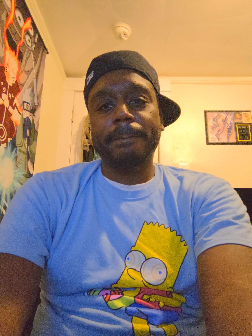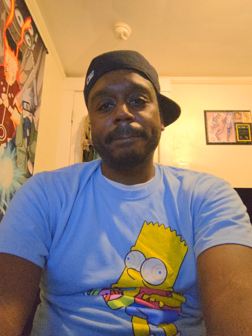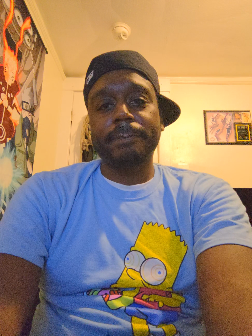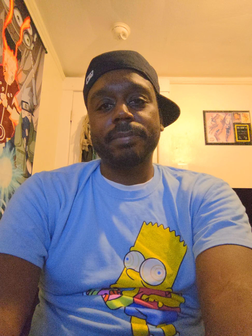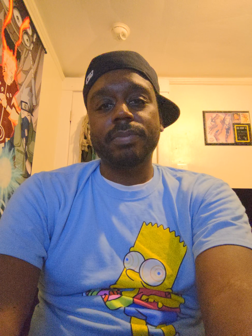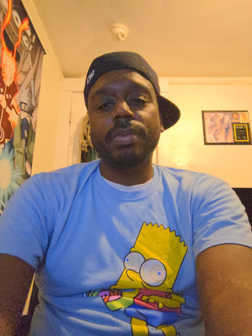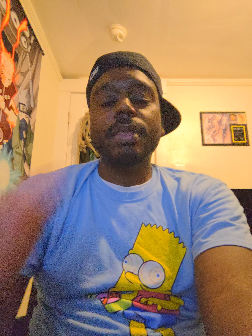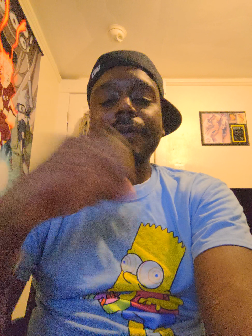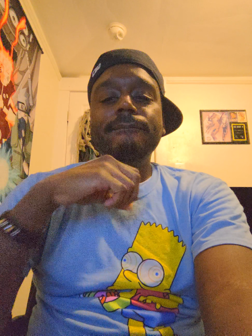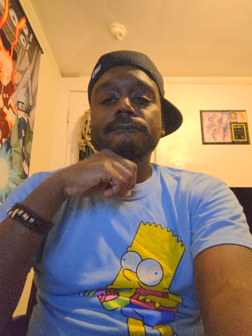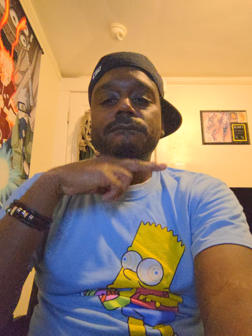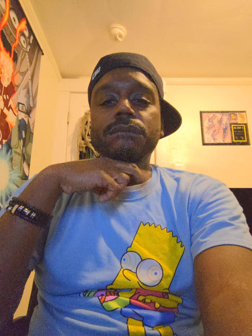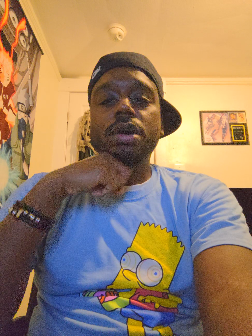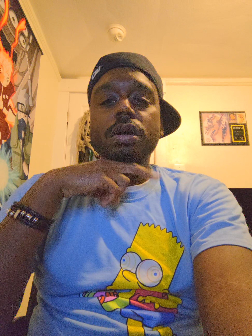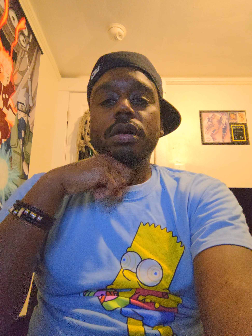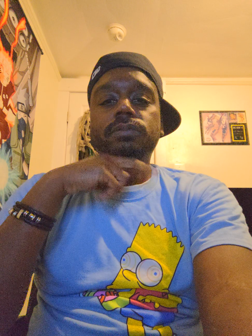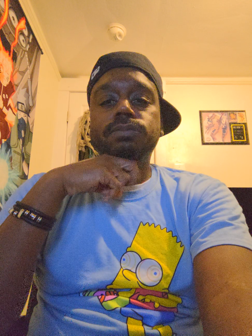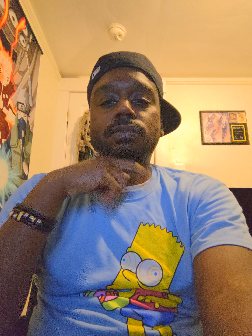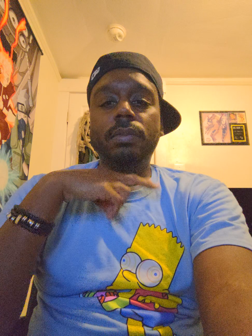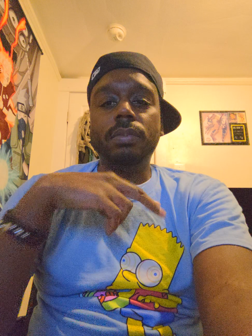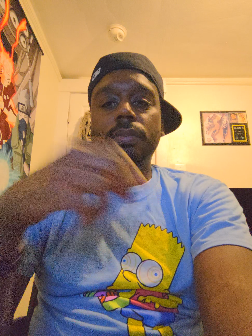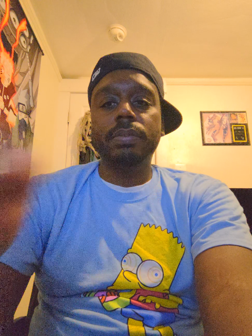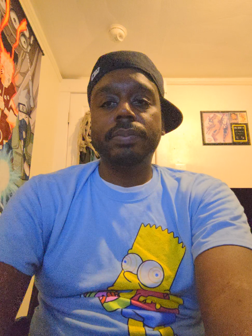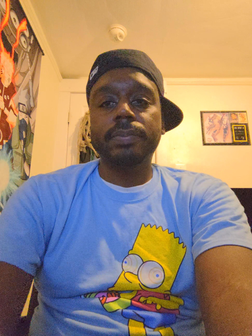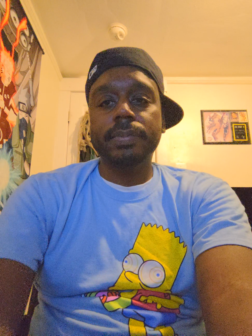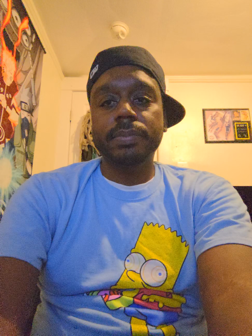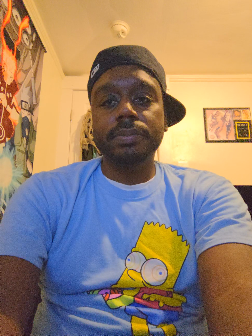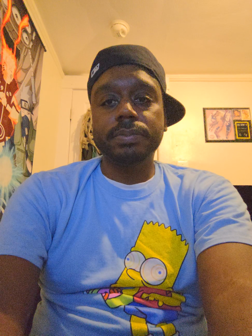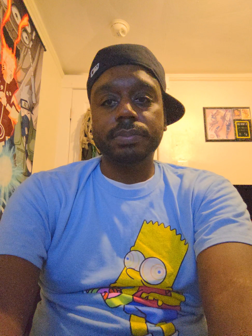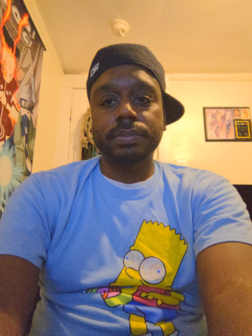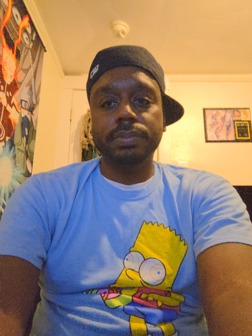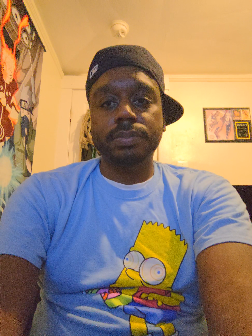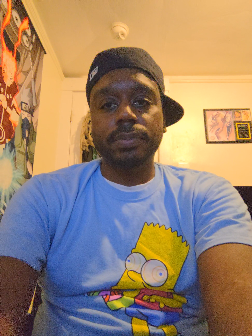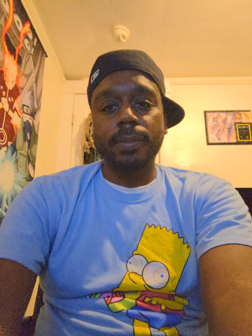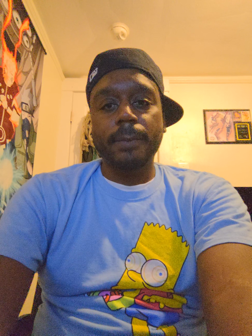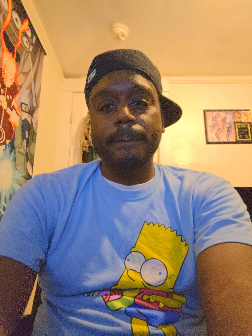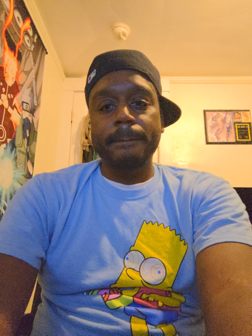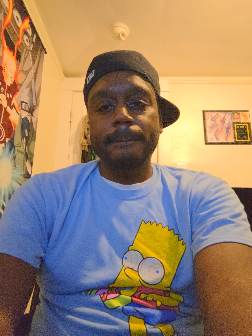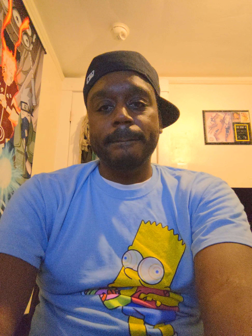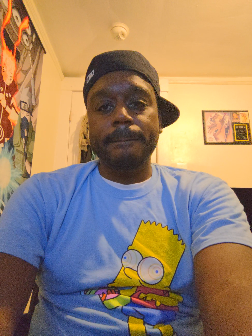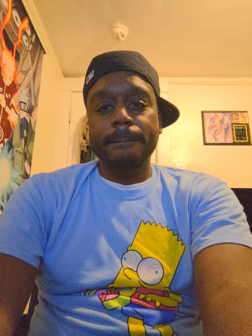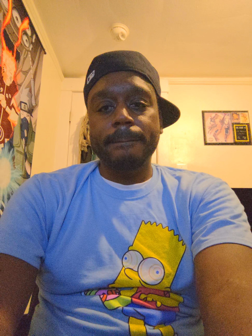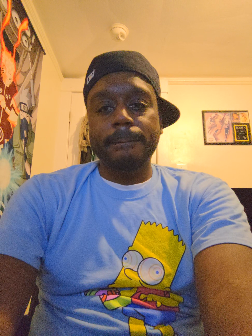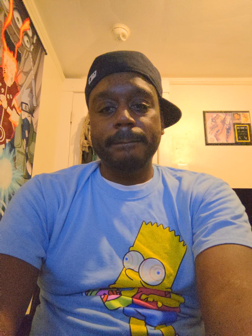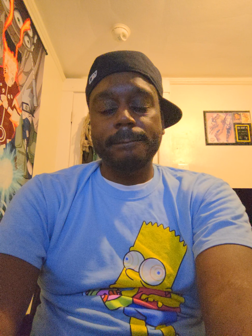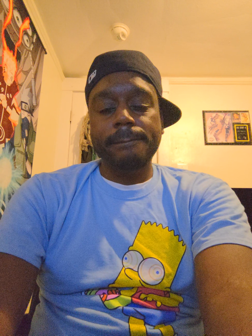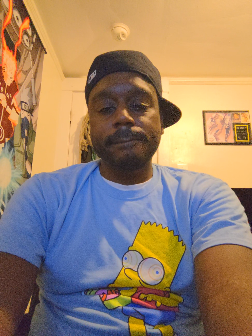frog